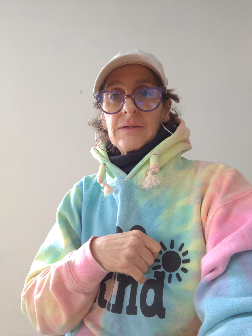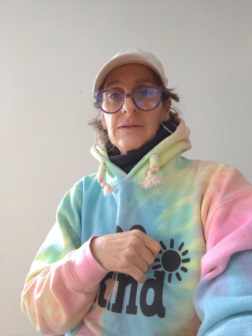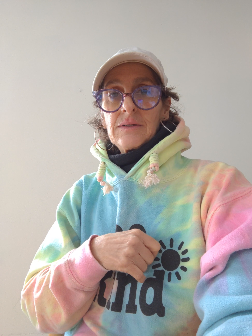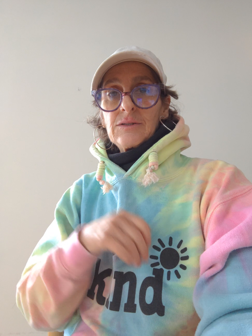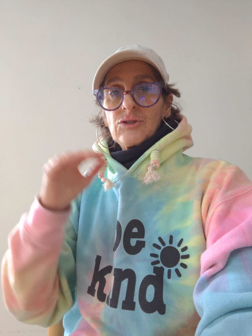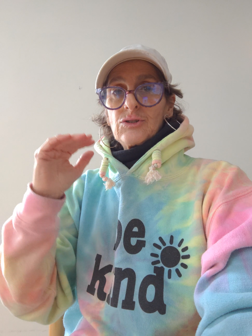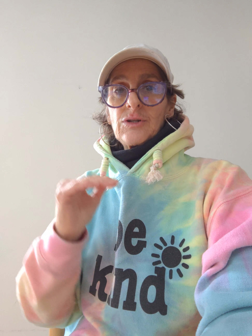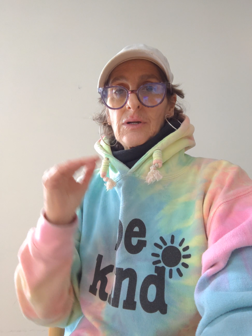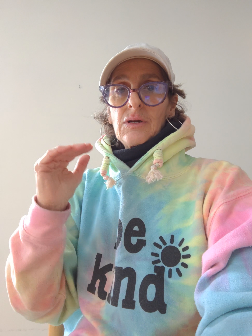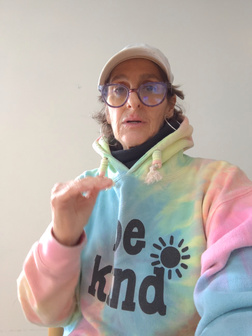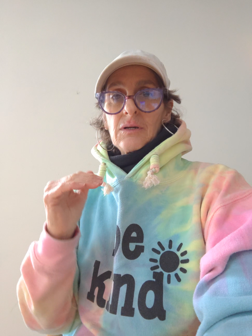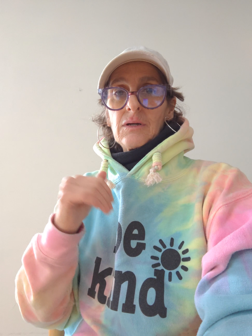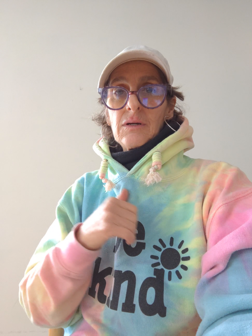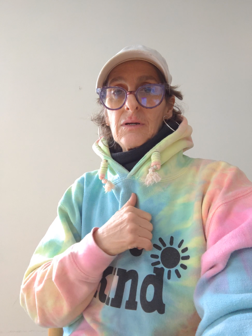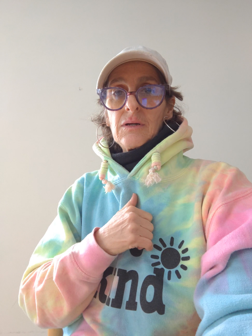child